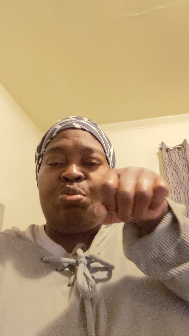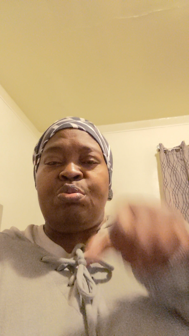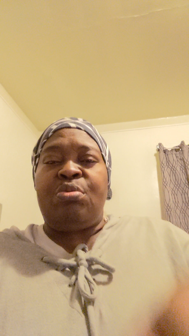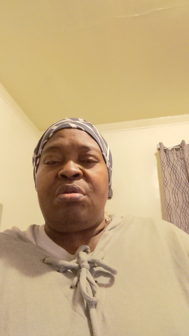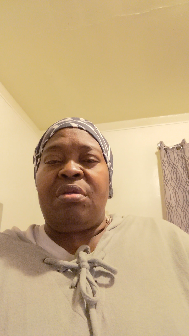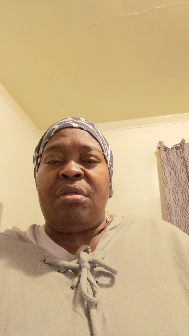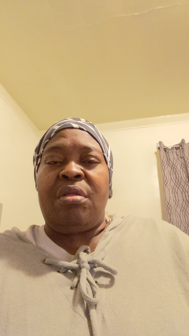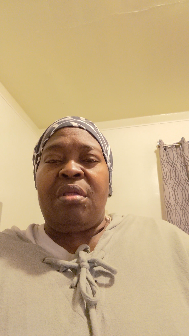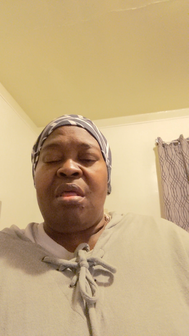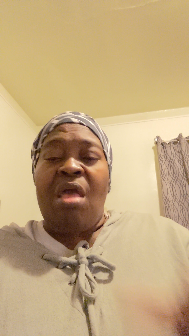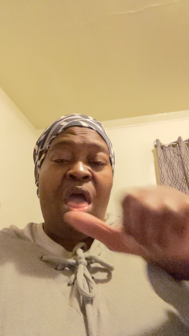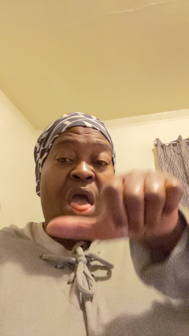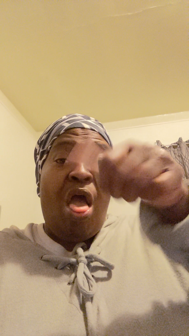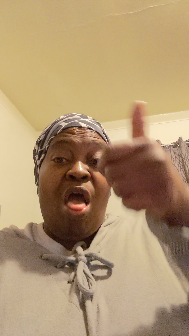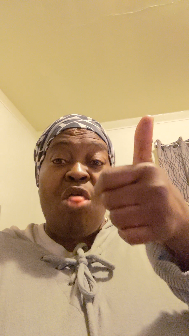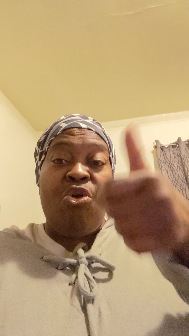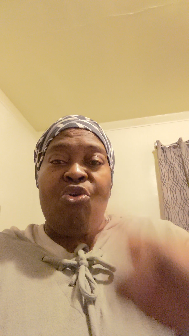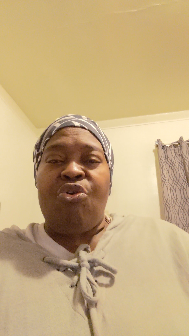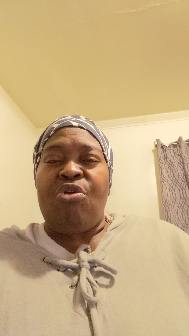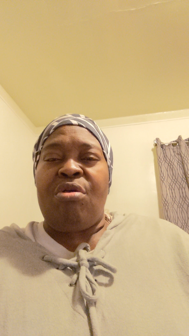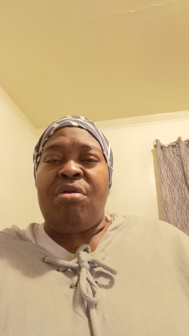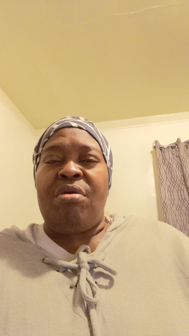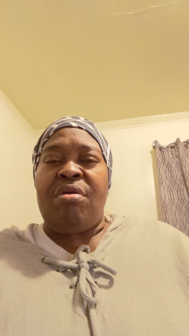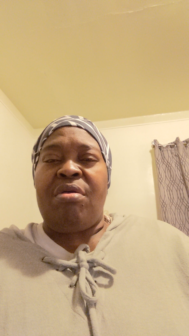other